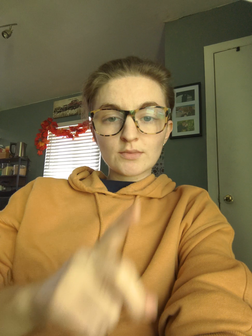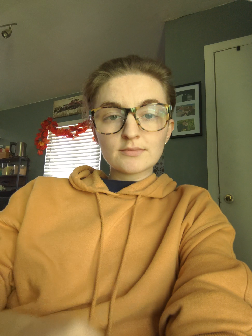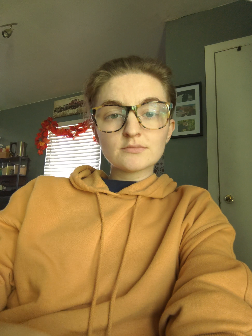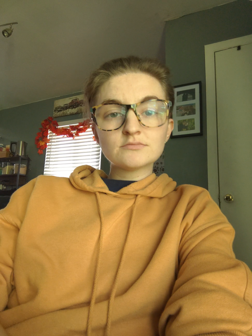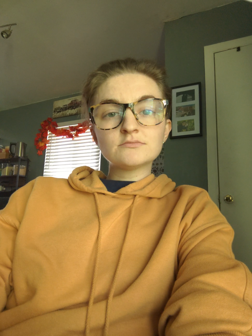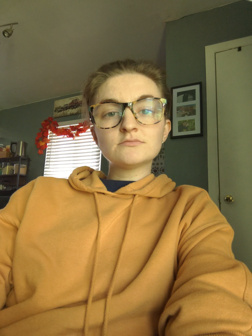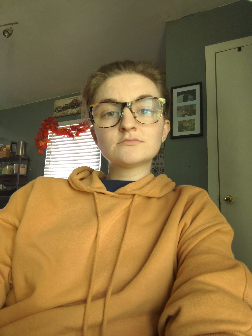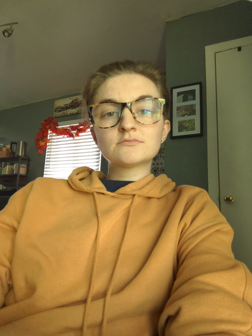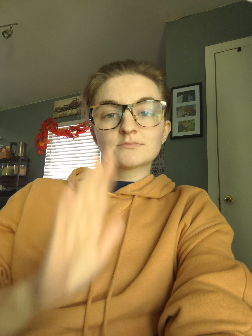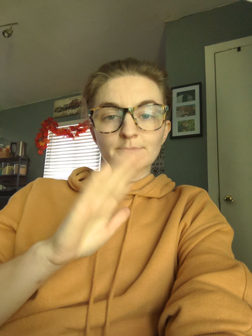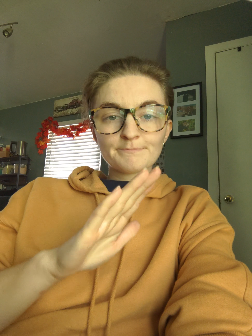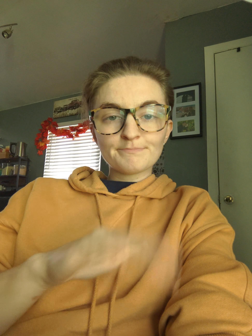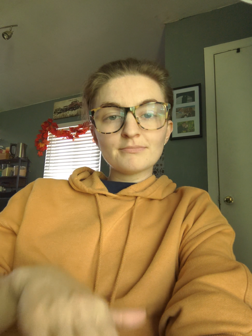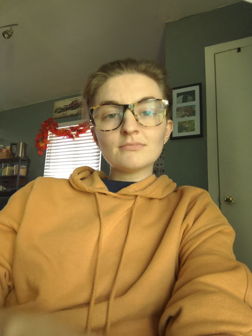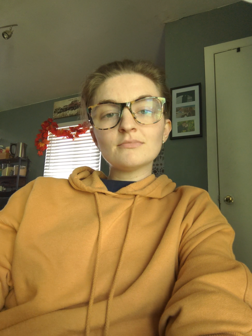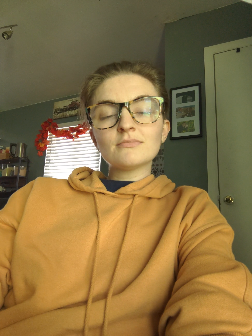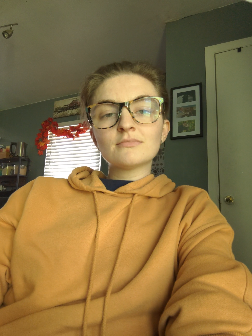clap